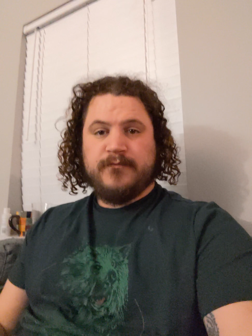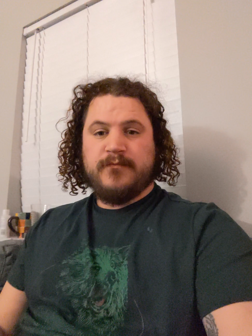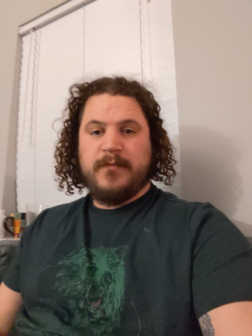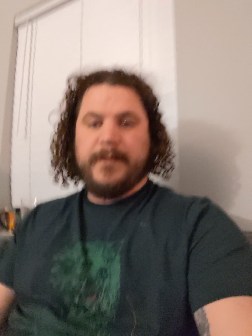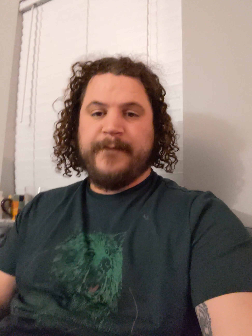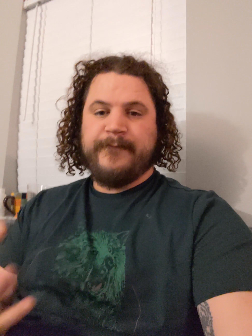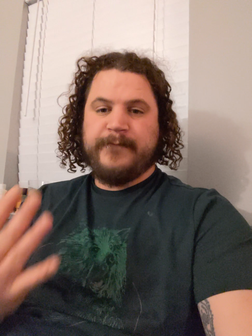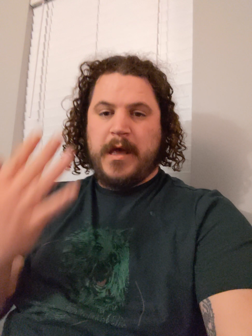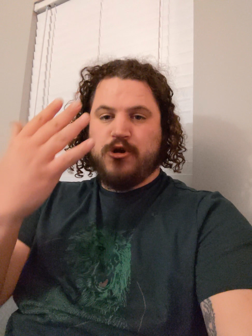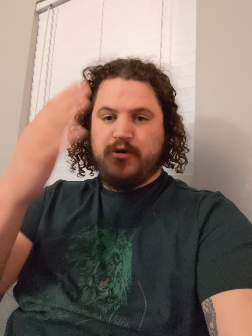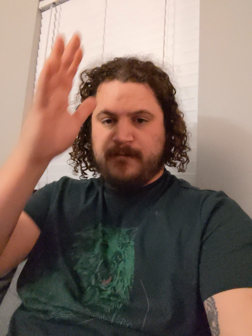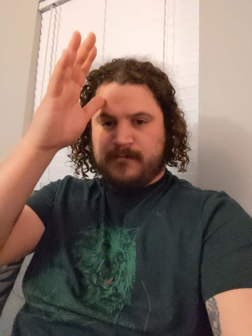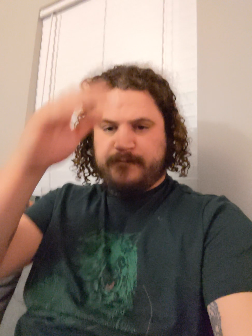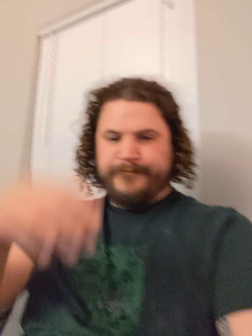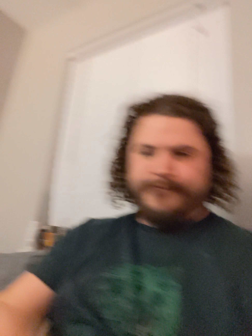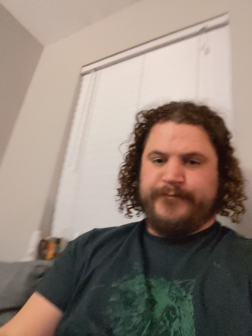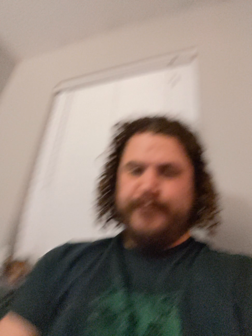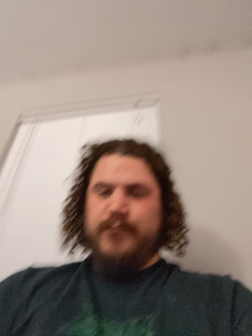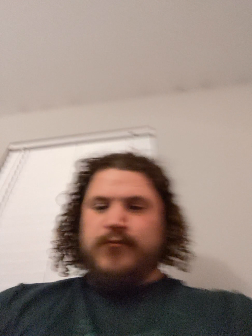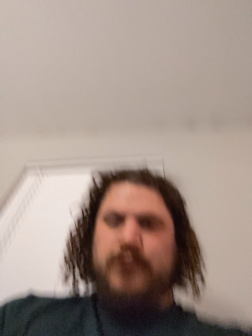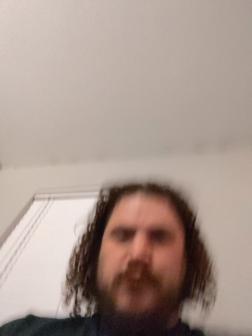fireman